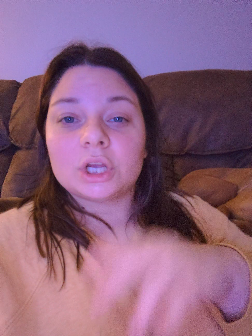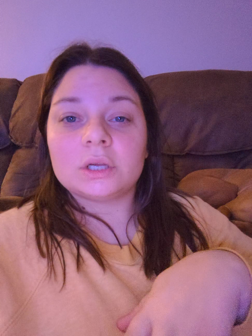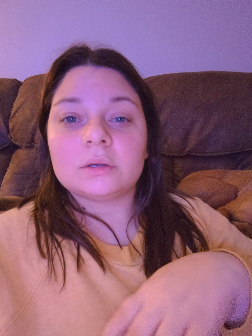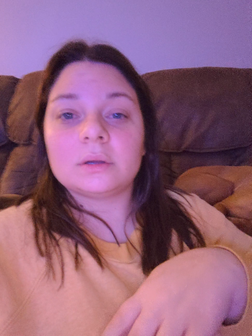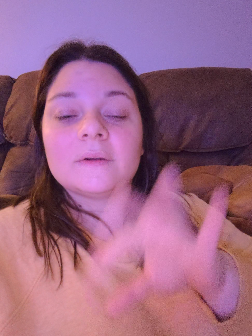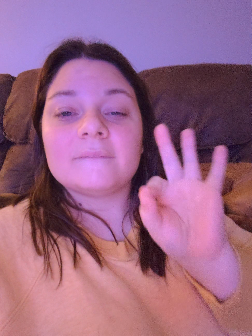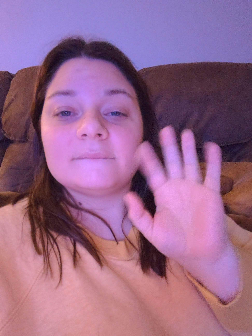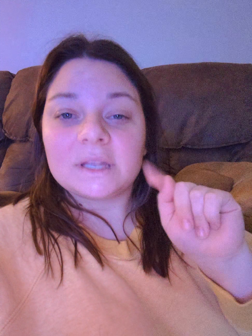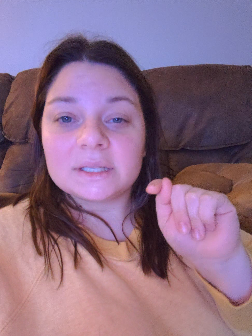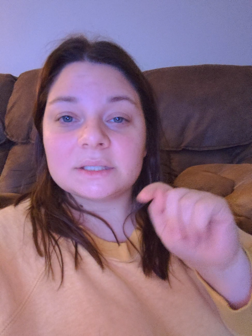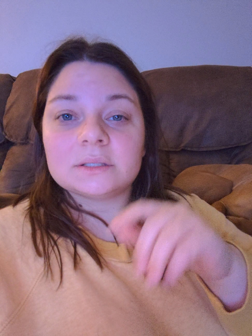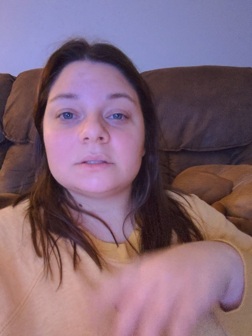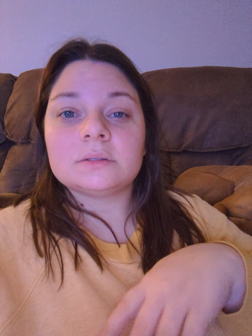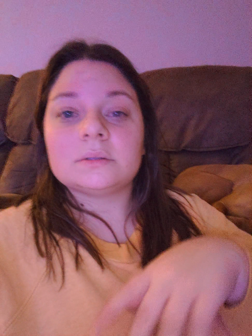feet